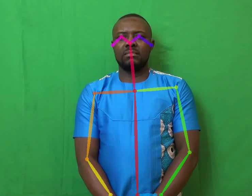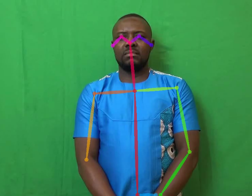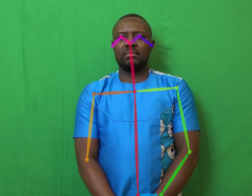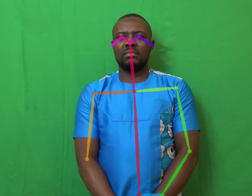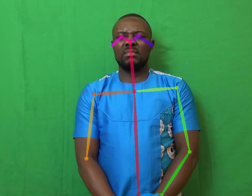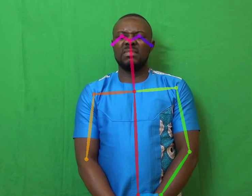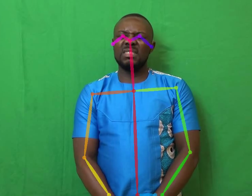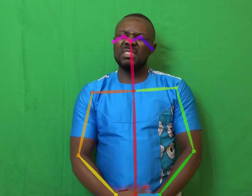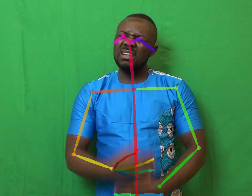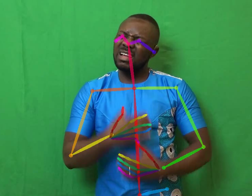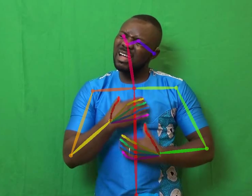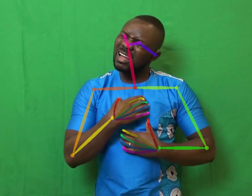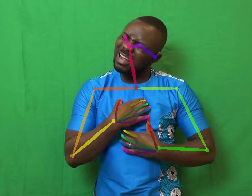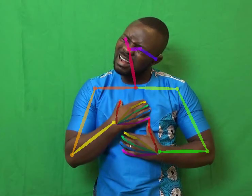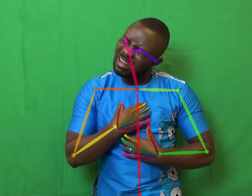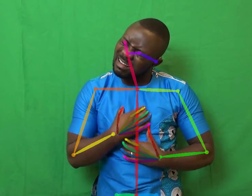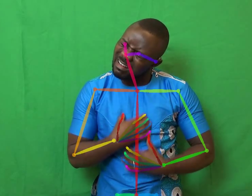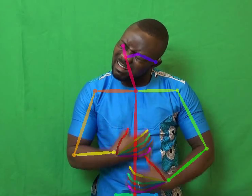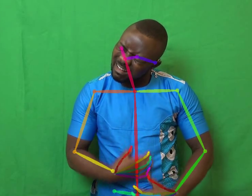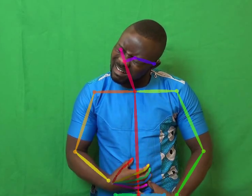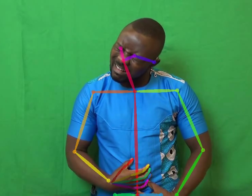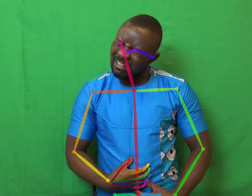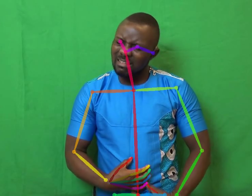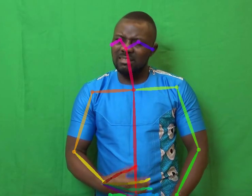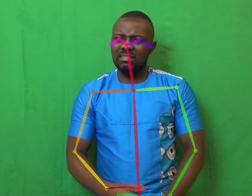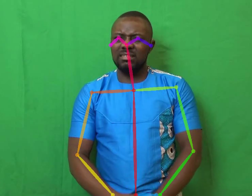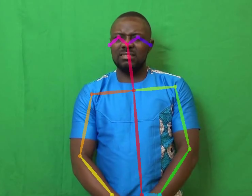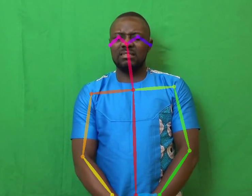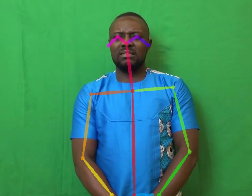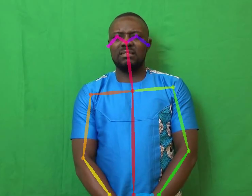starve